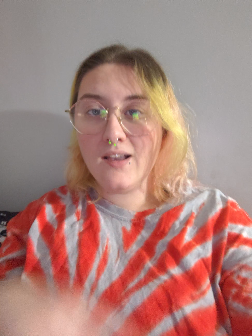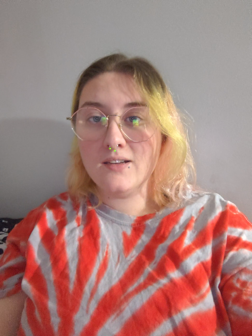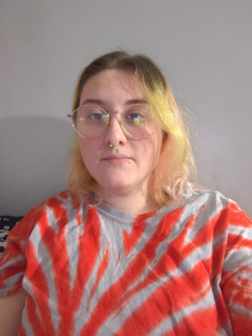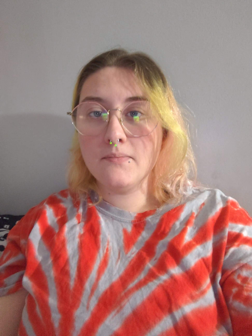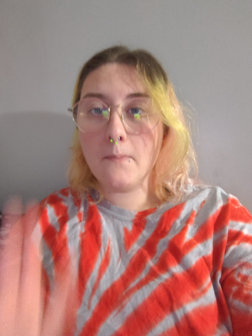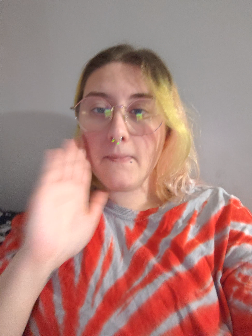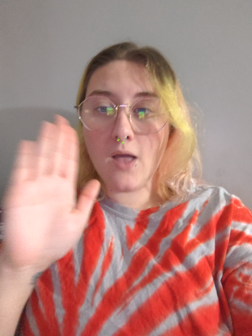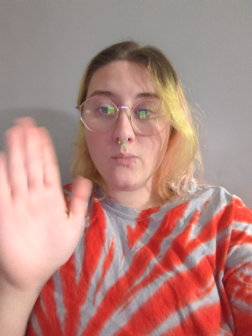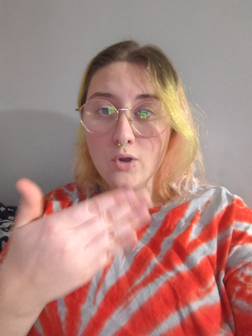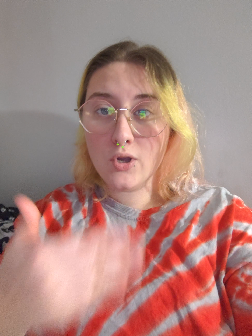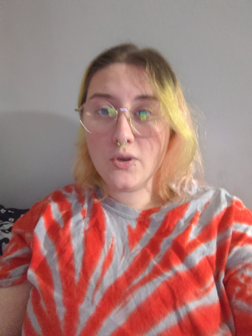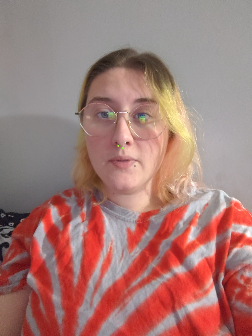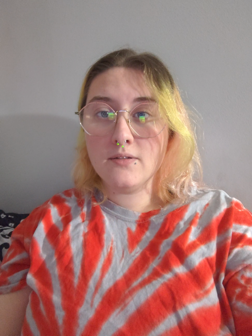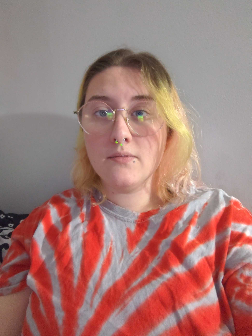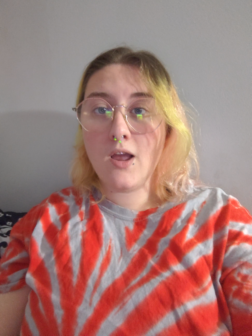bedroom